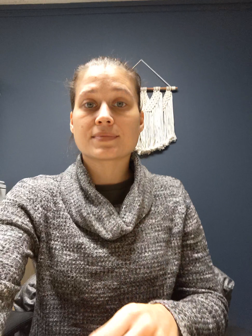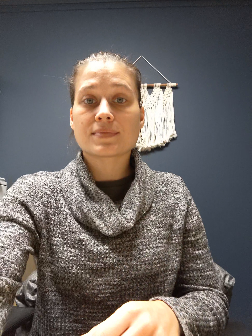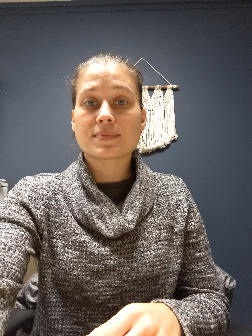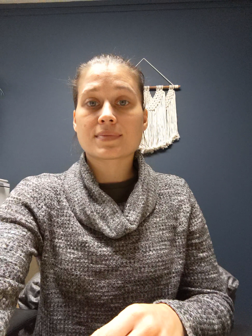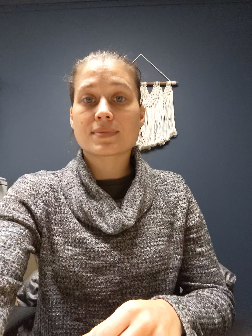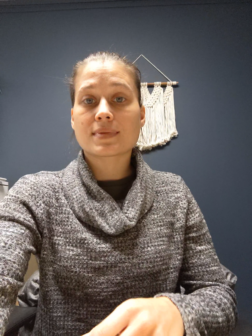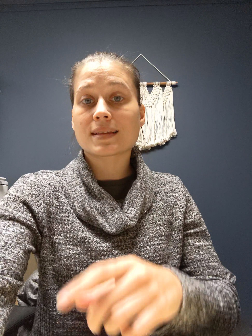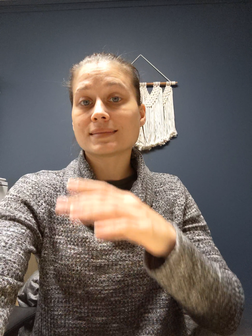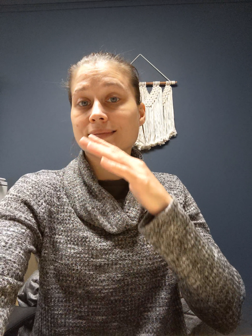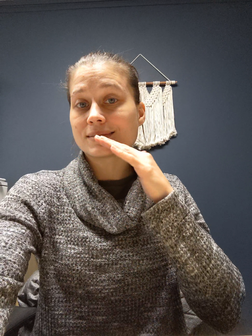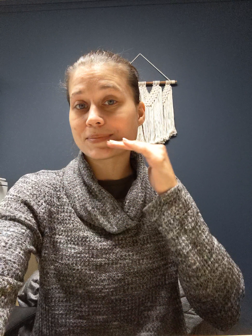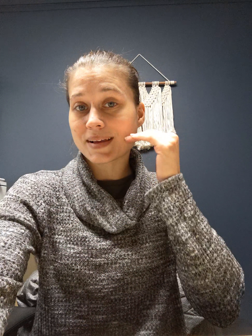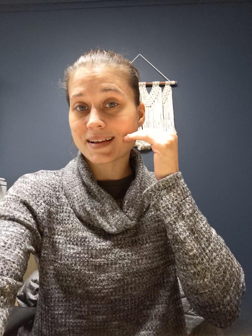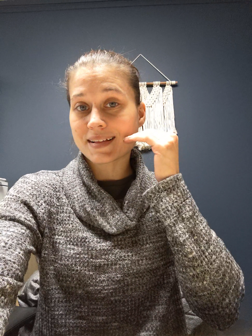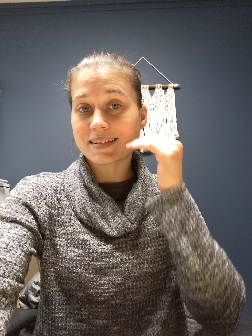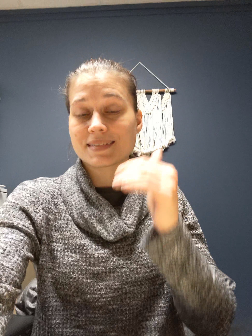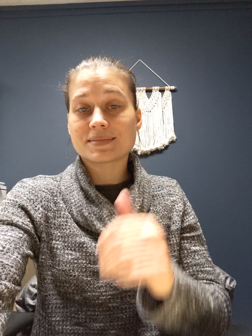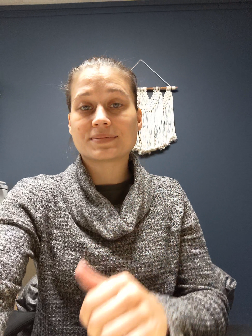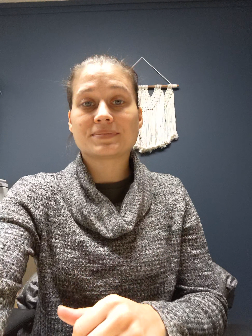smile